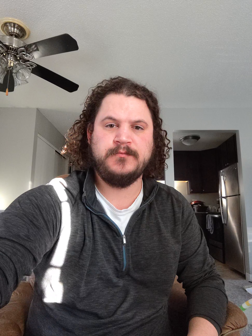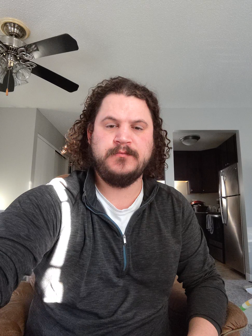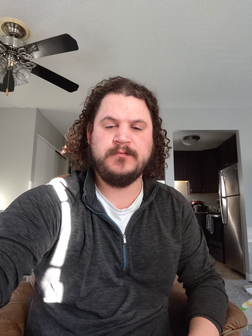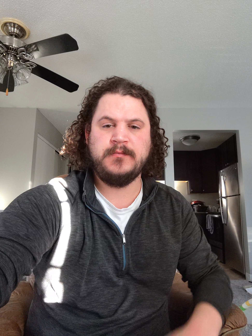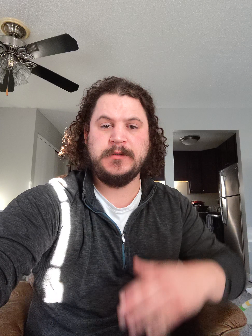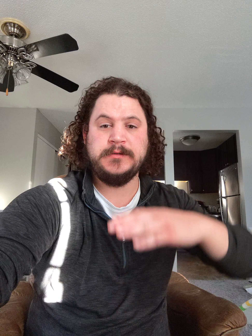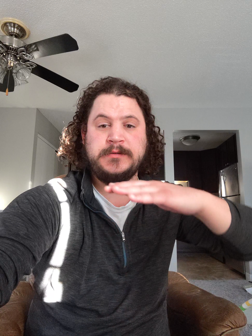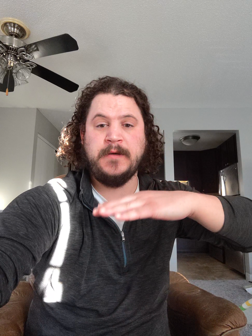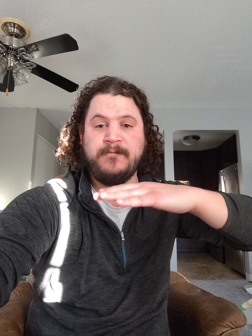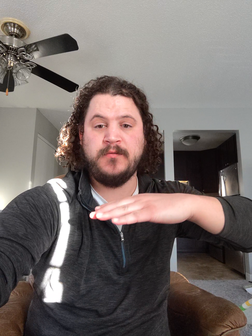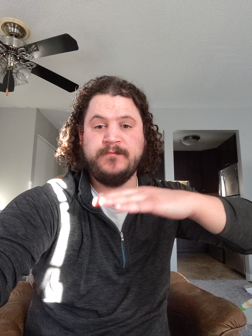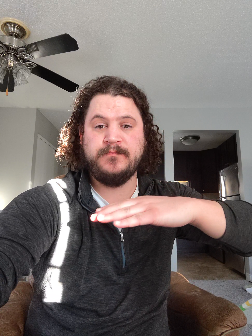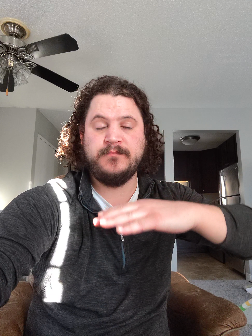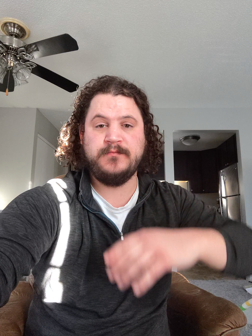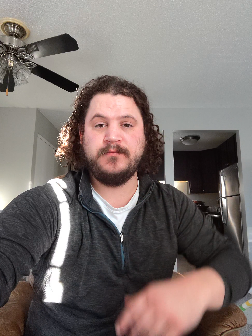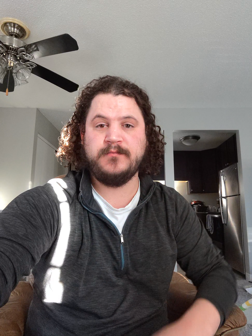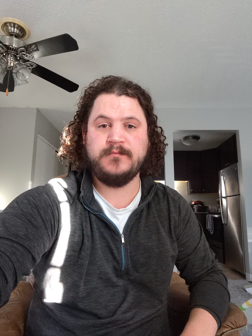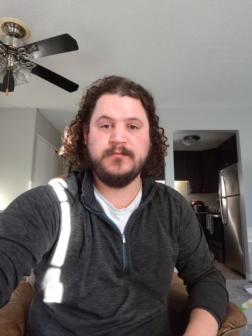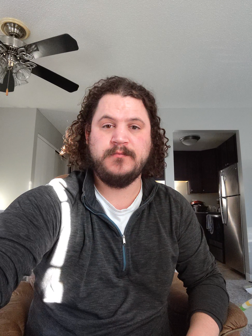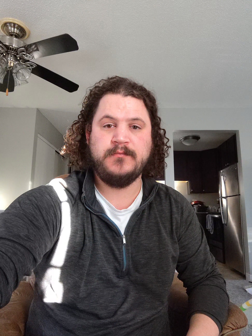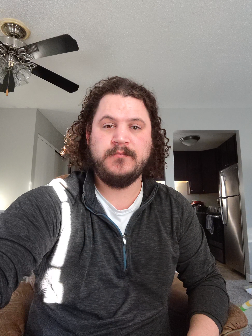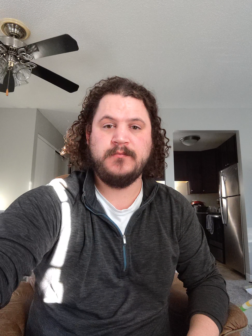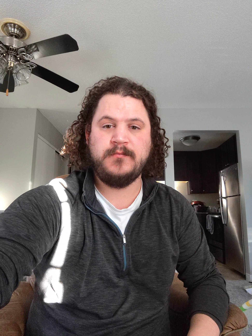table